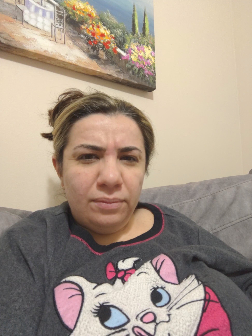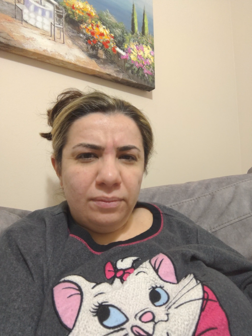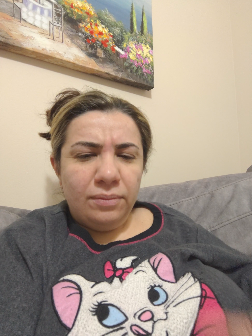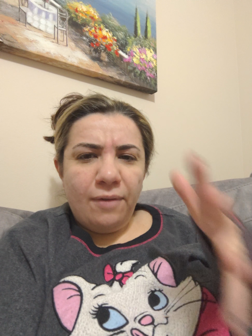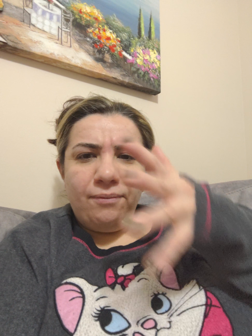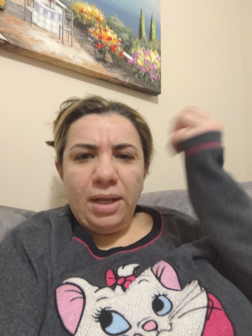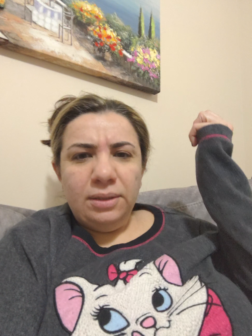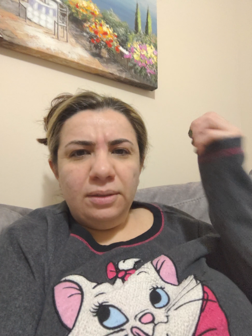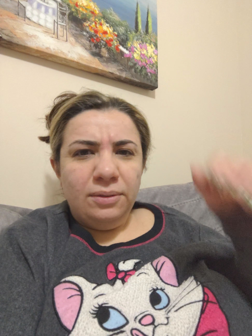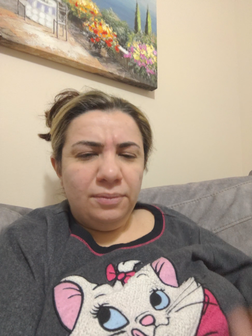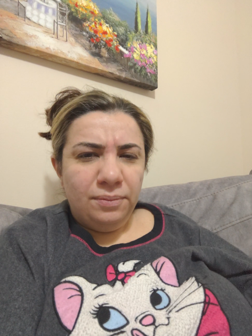fast